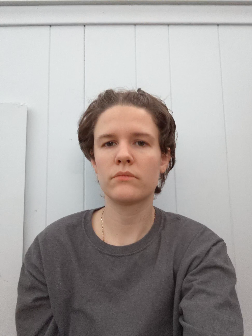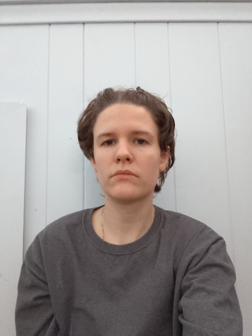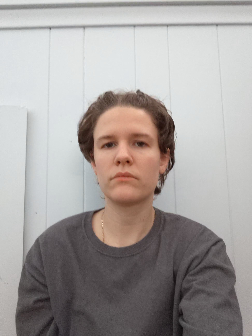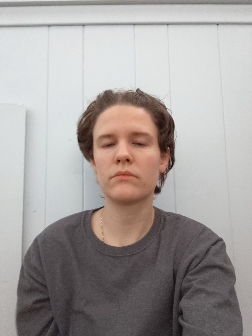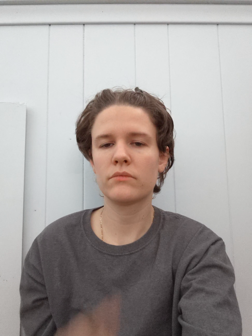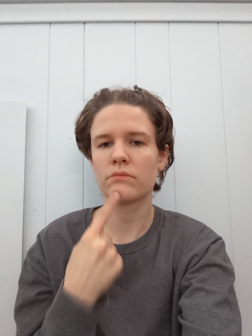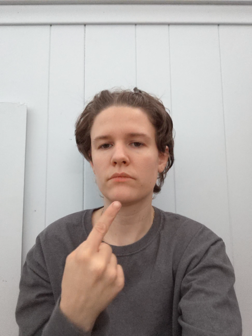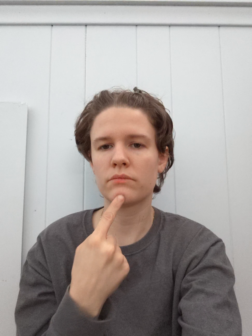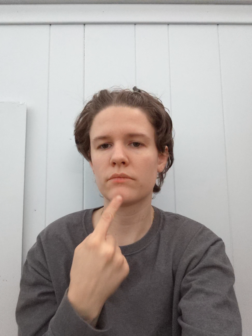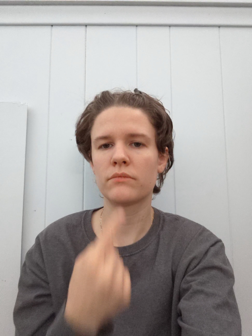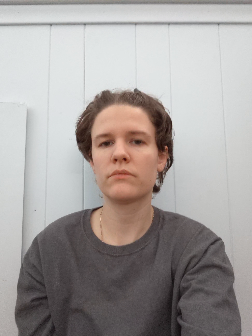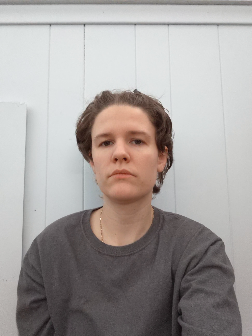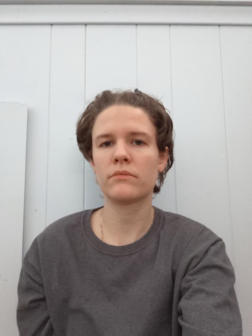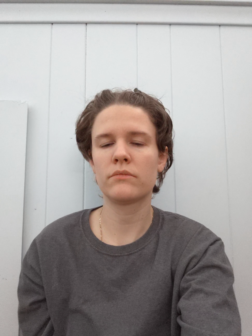say